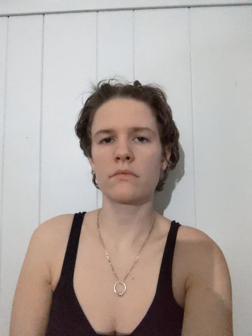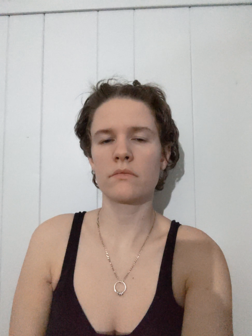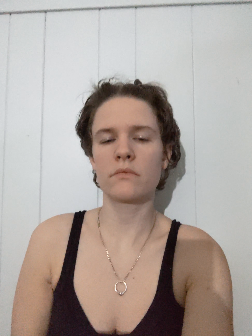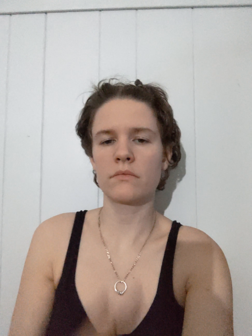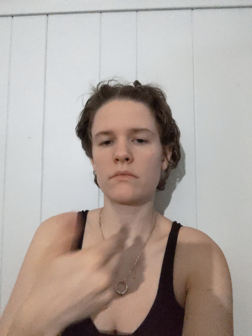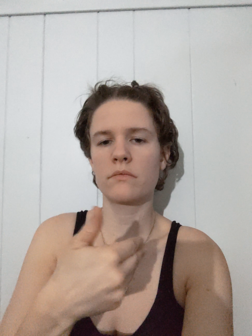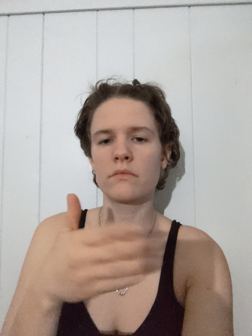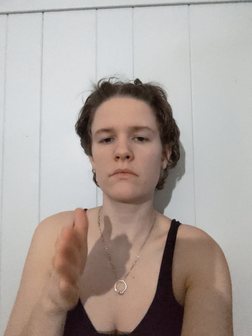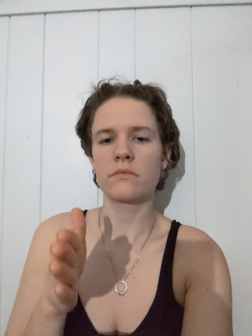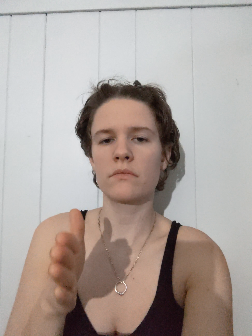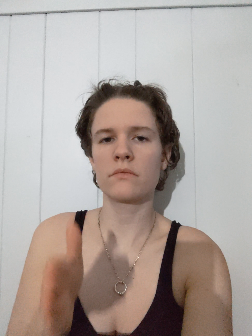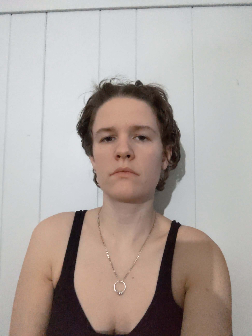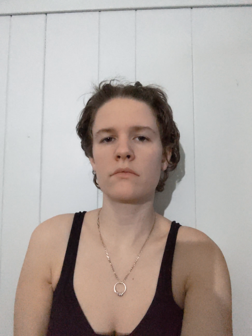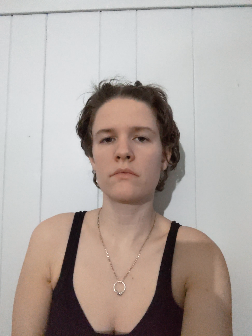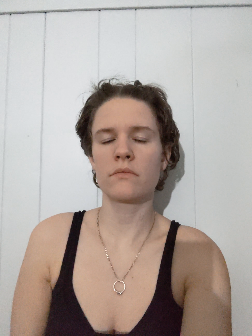room